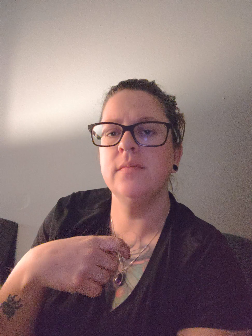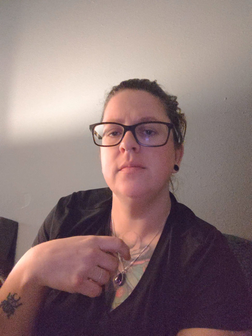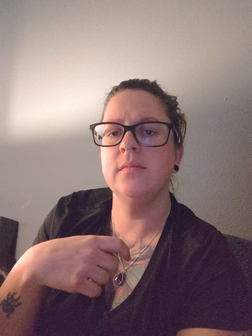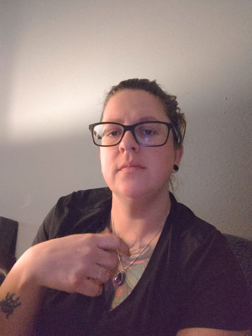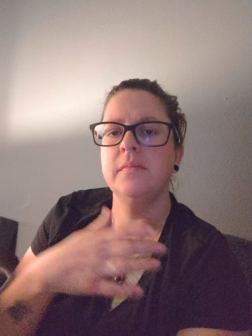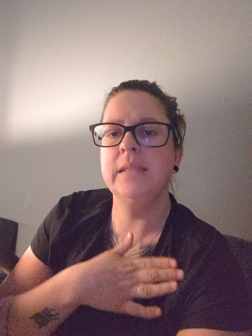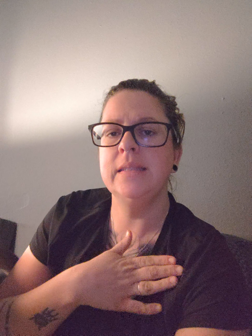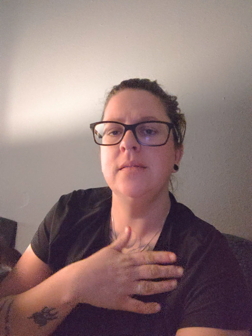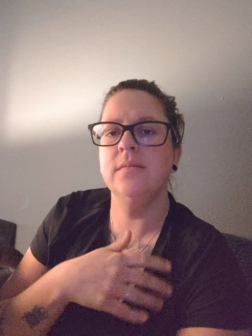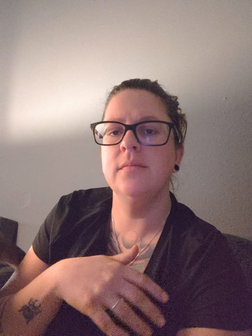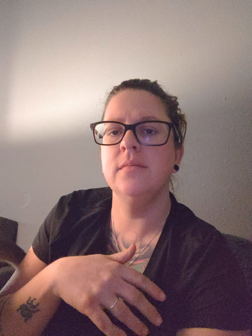please